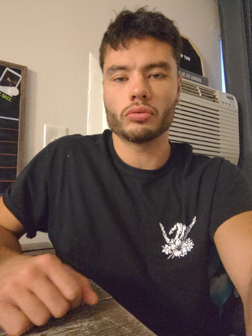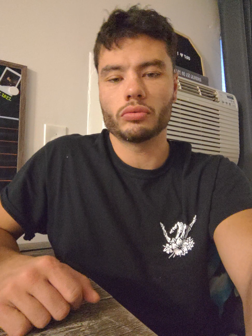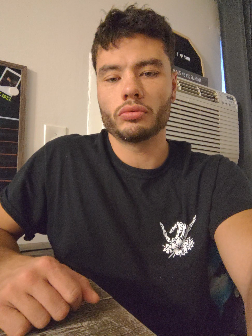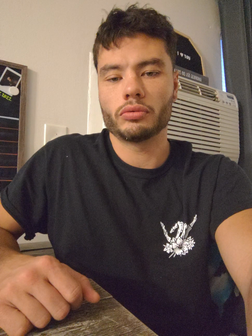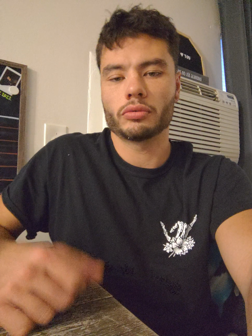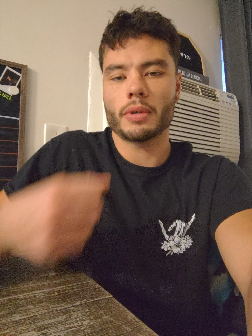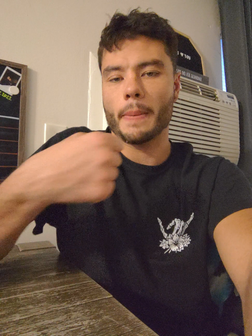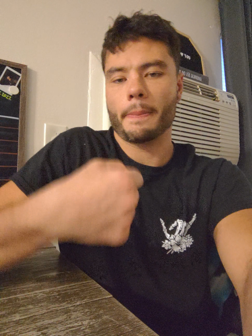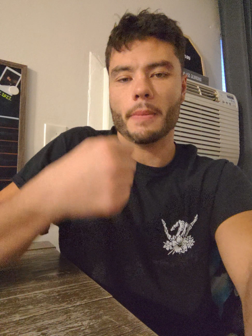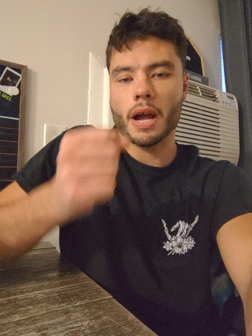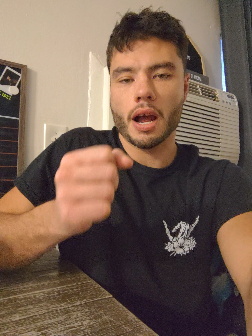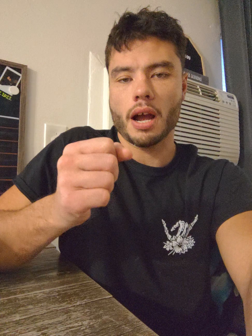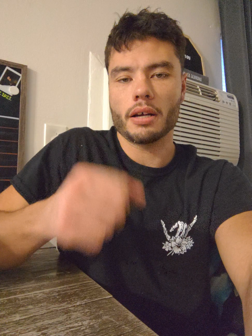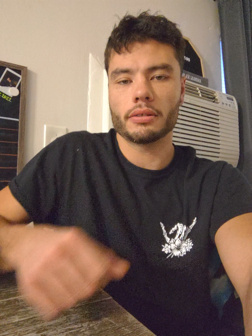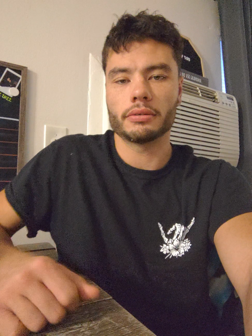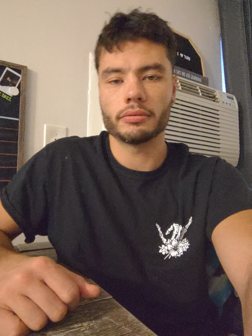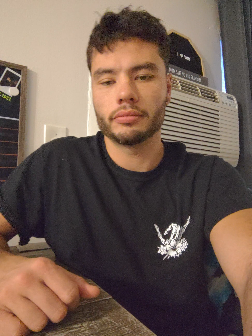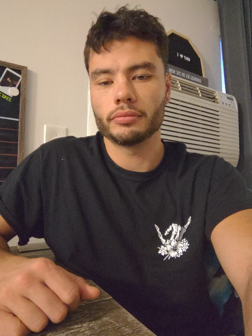make